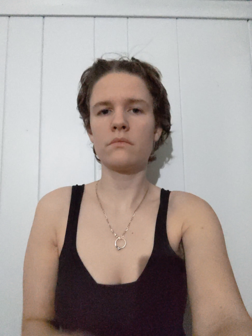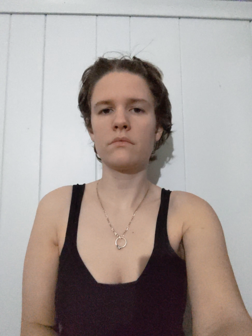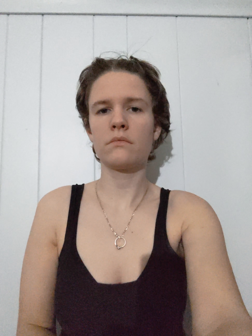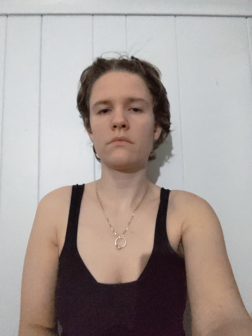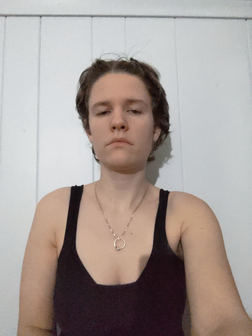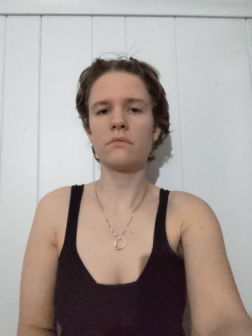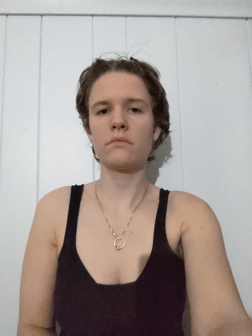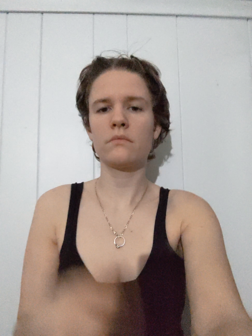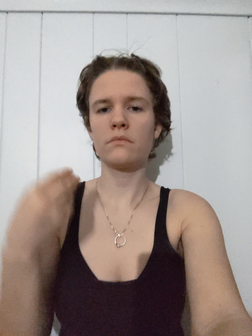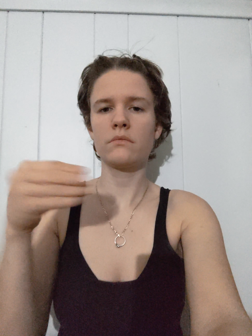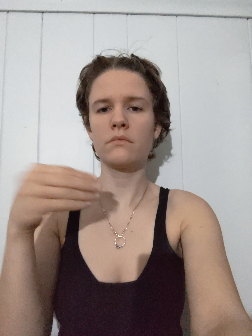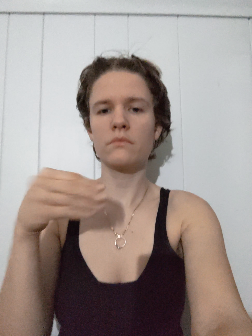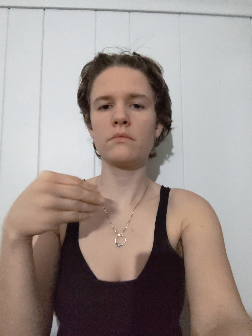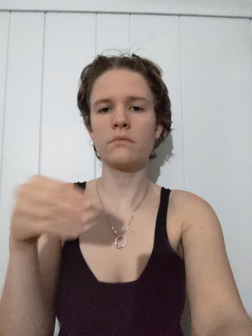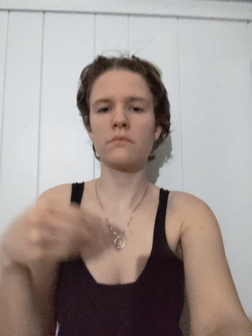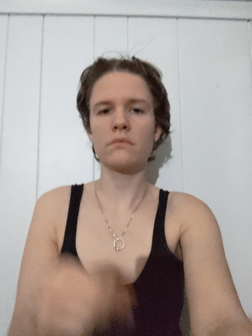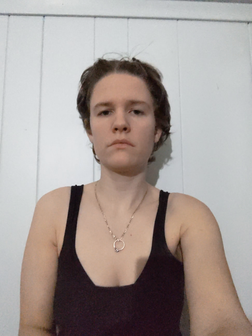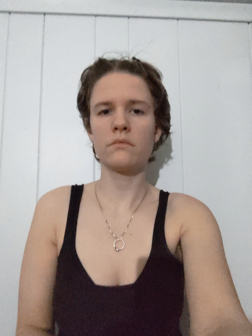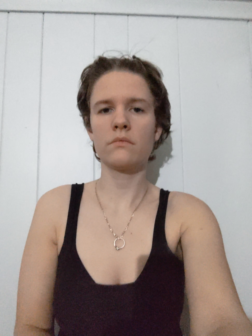store